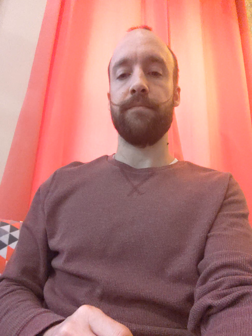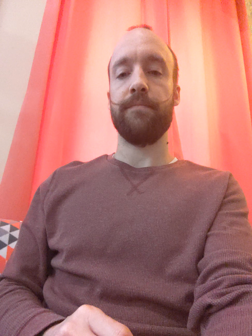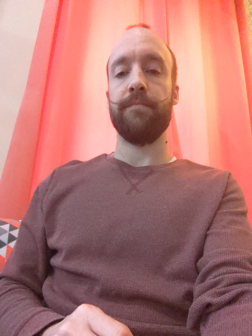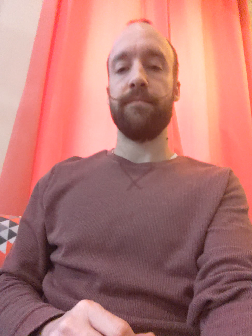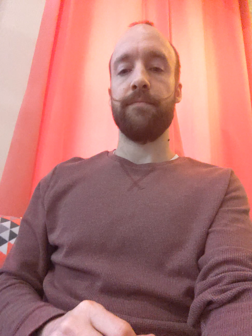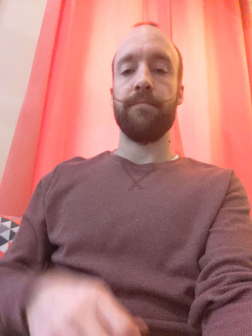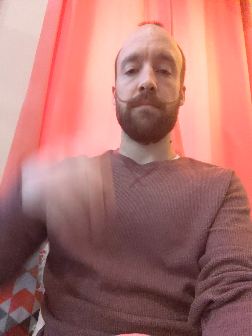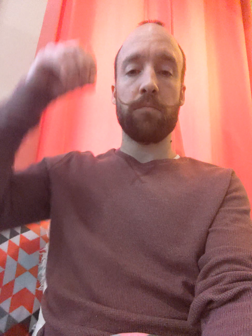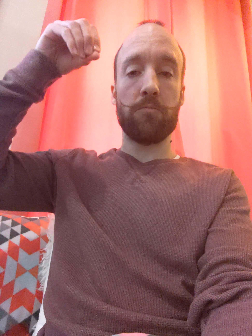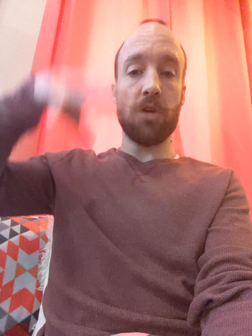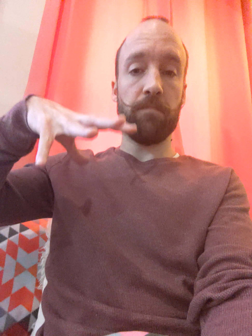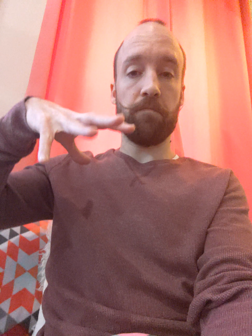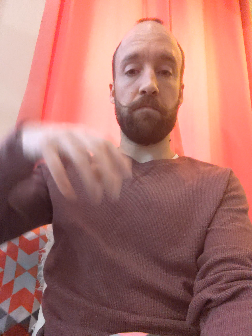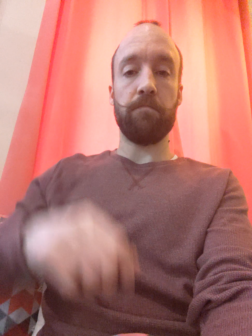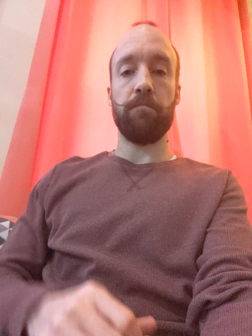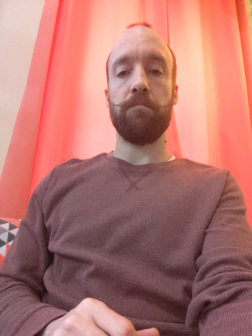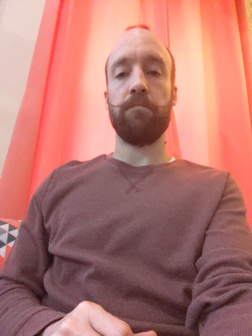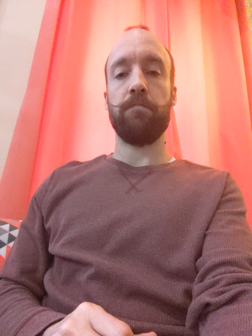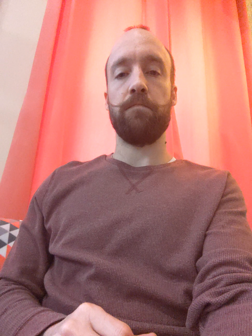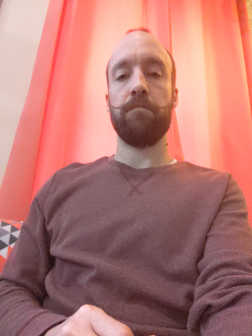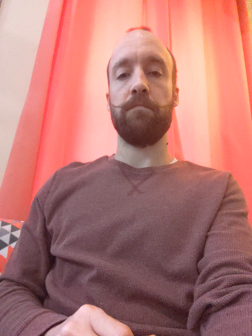drop